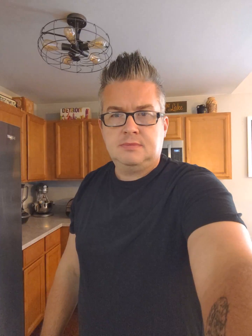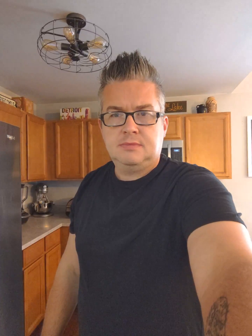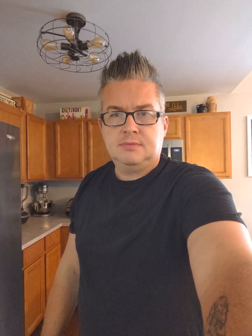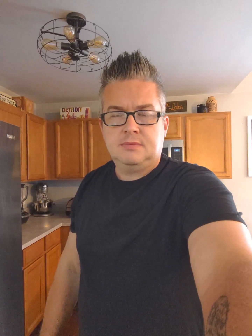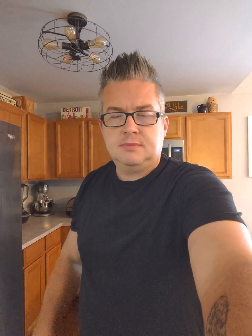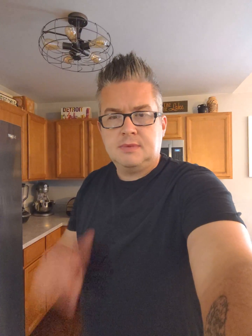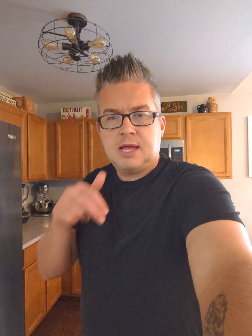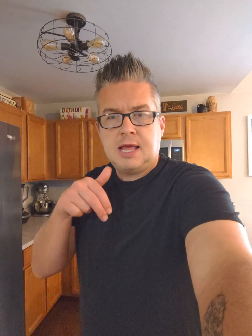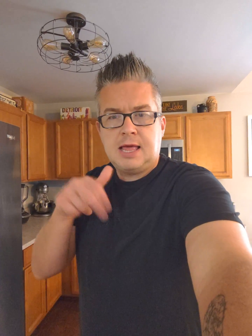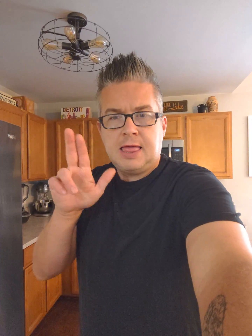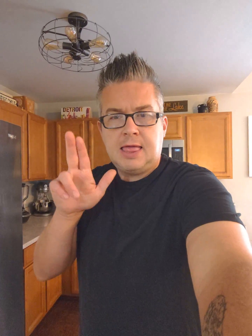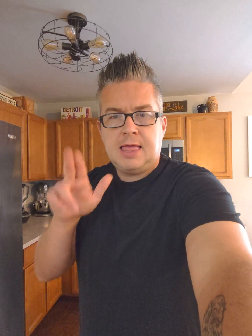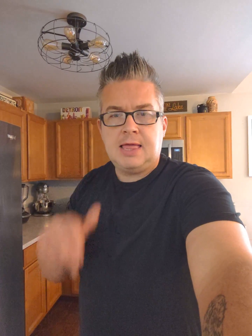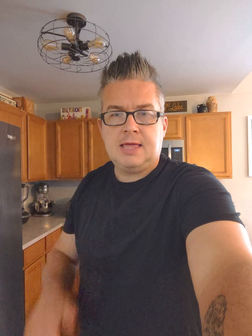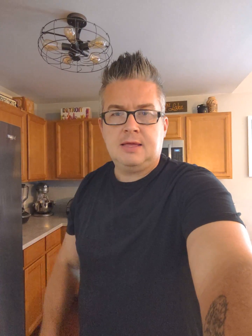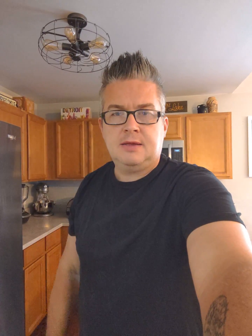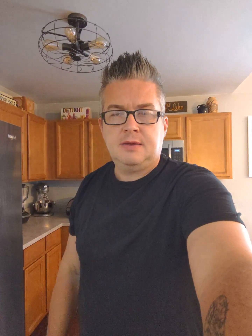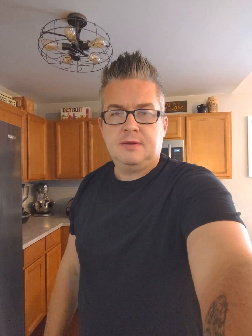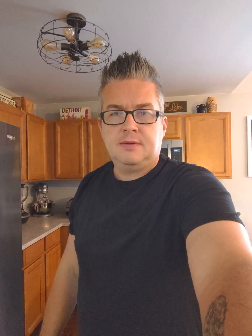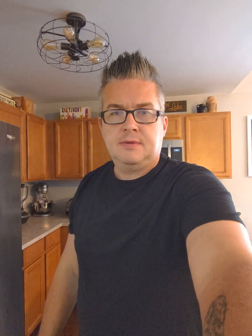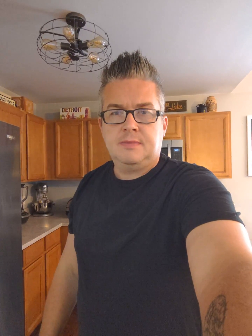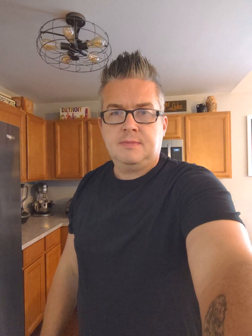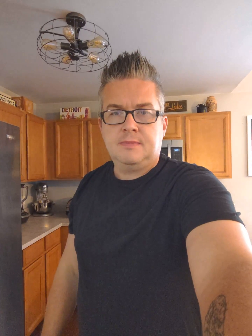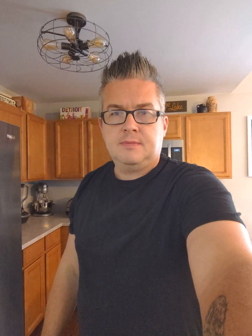lick